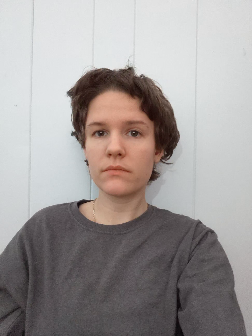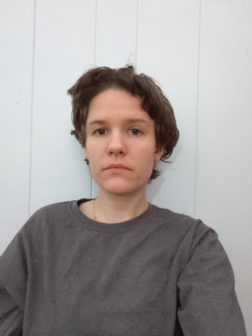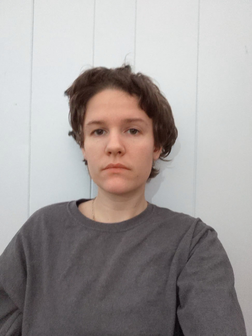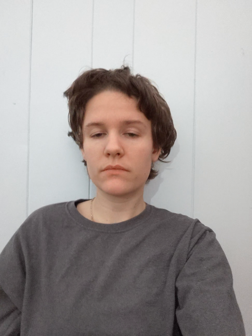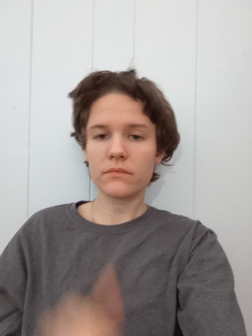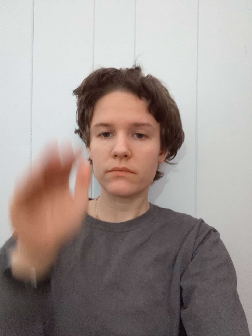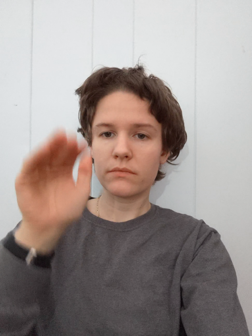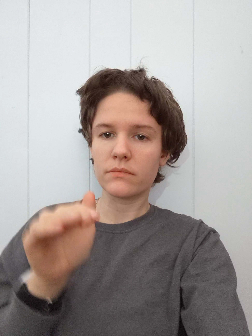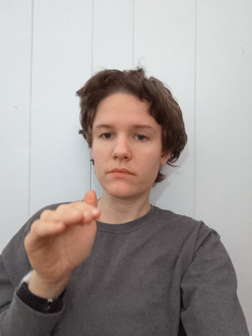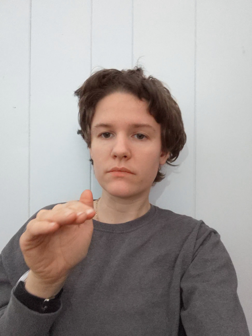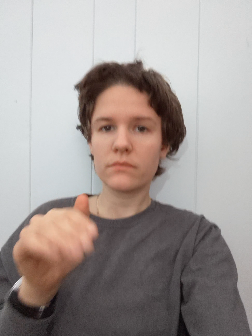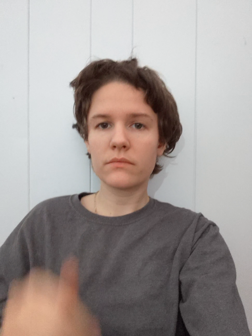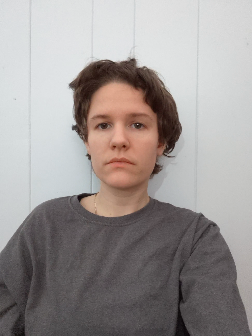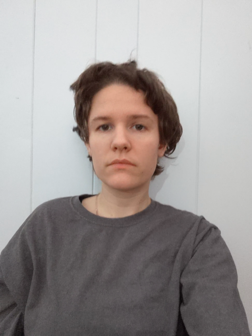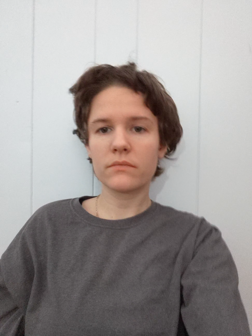child